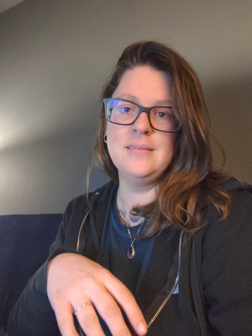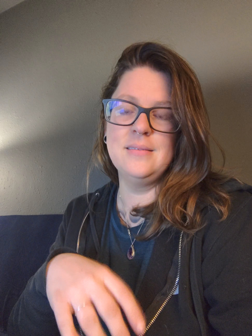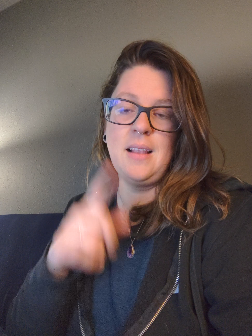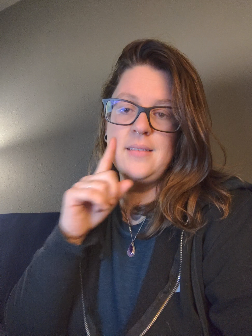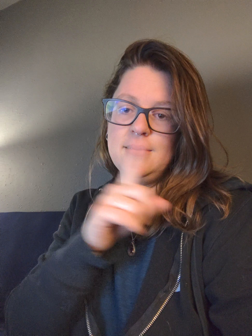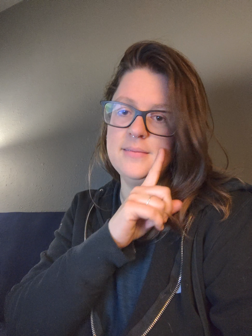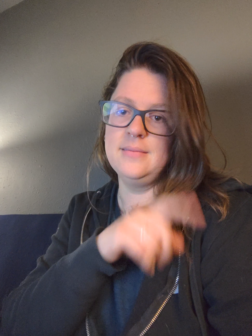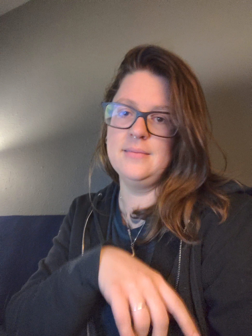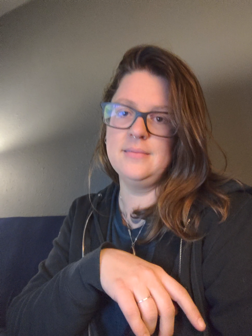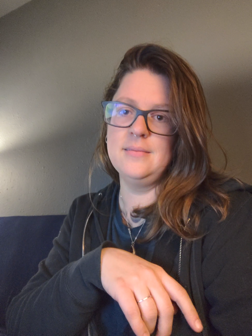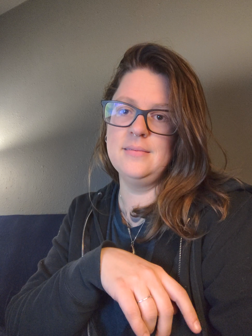eye